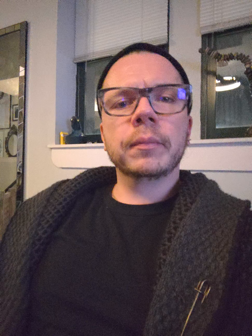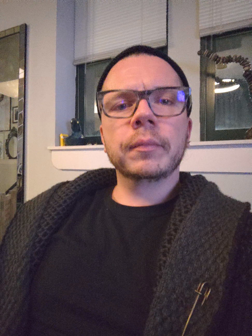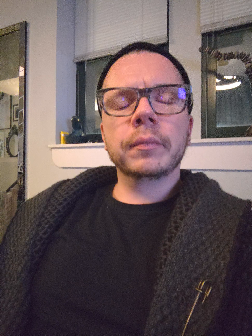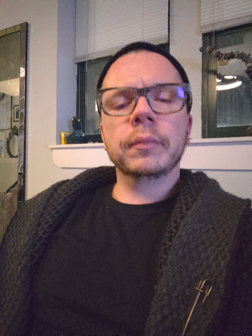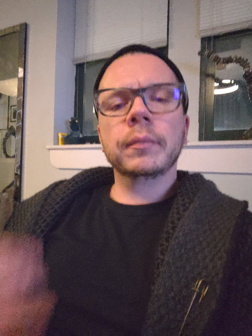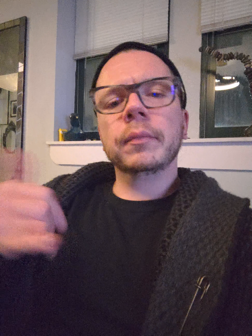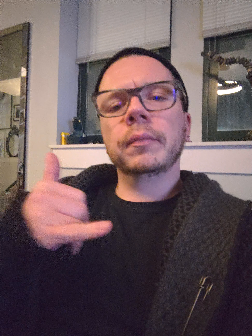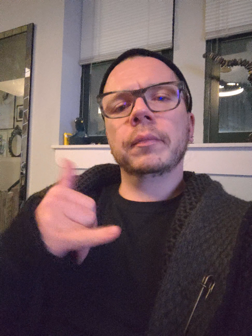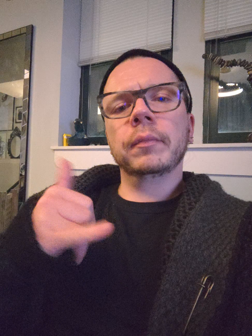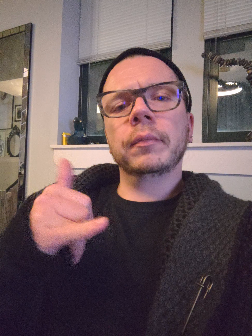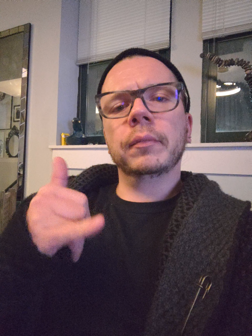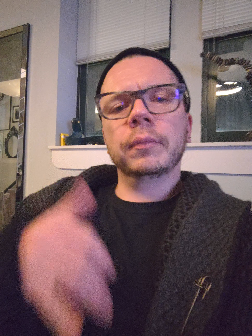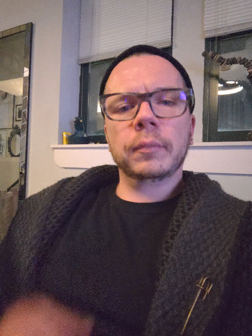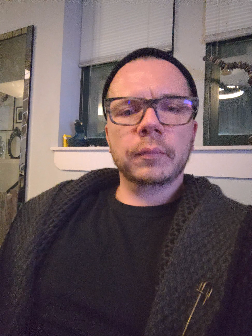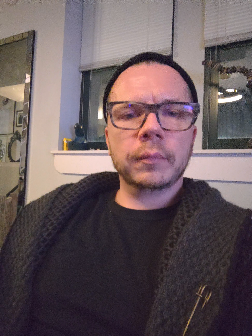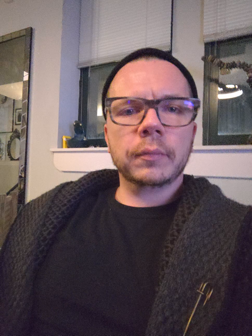yellow